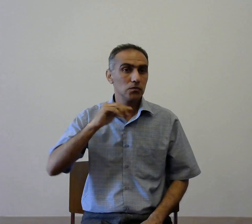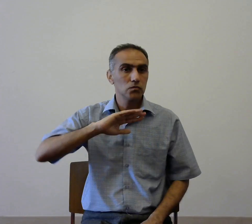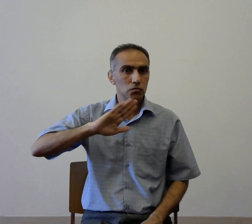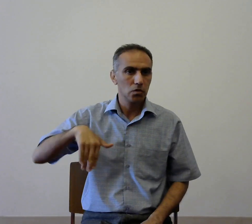sonra